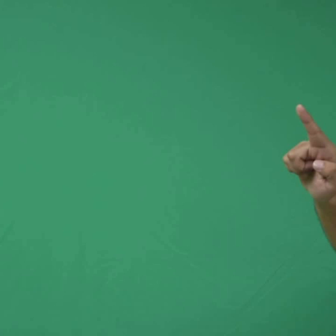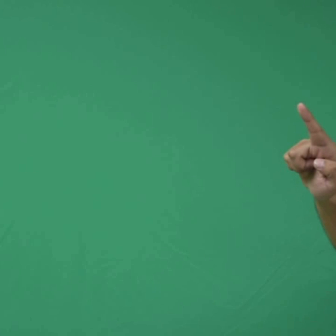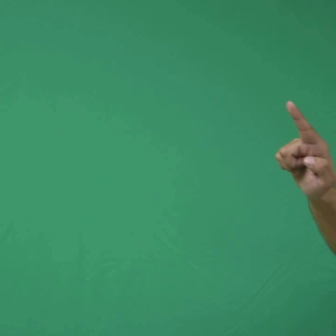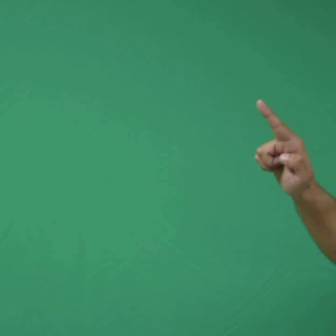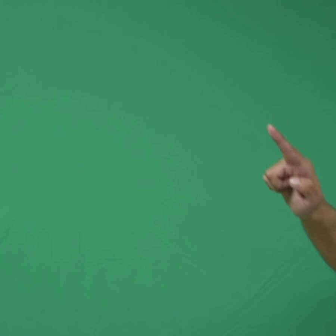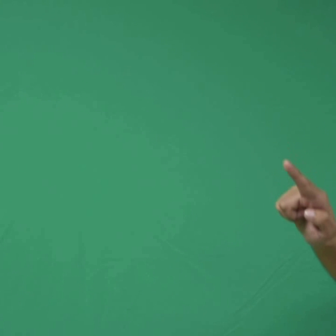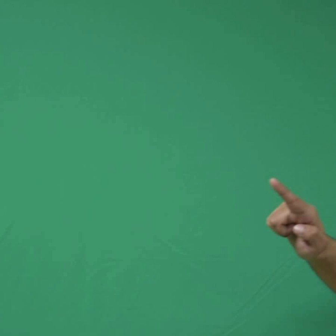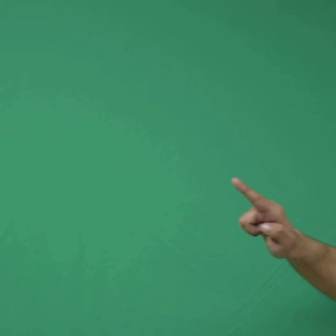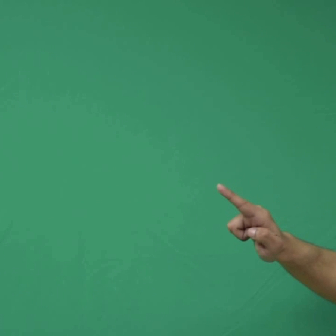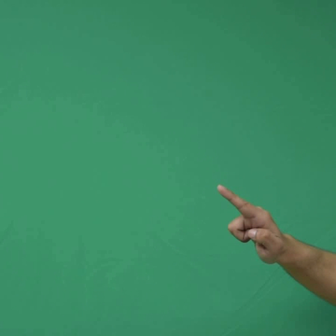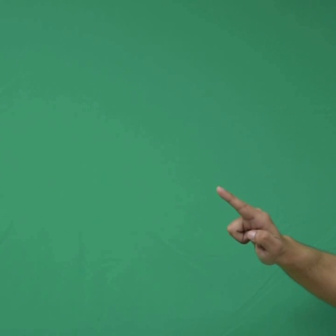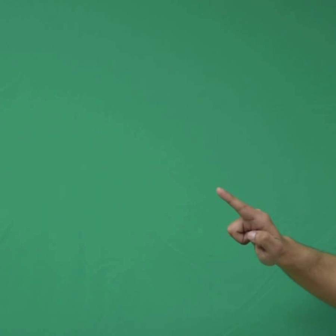Z